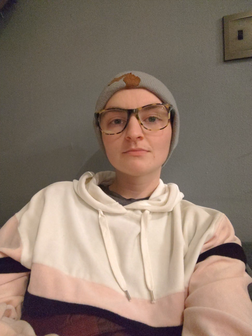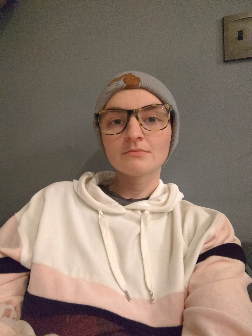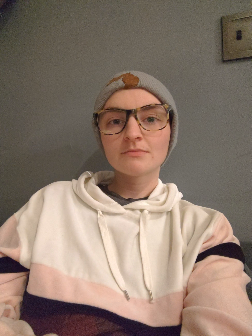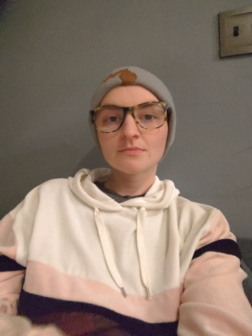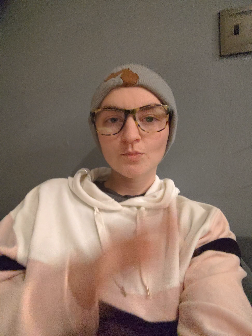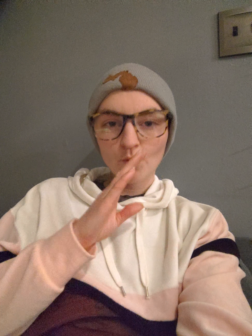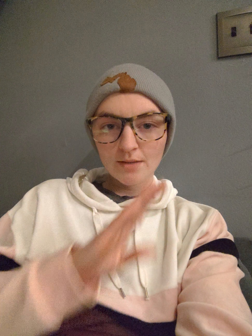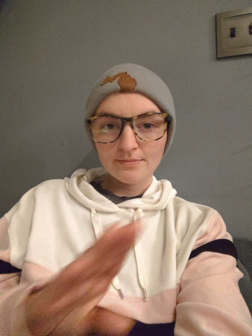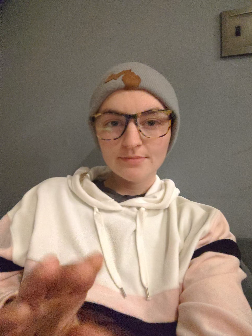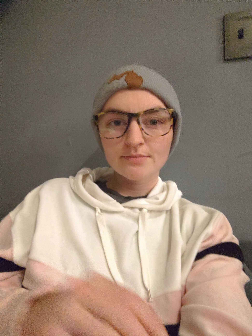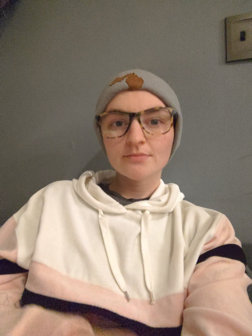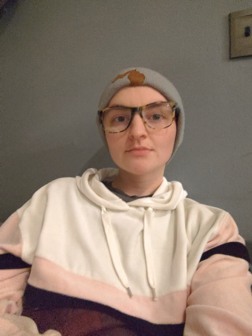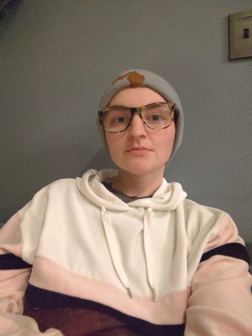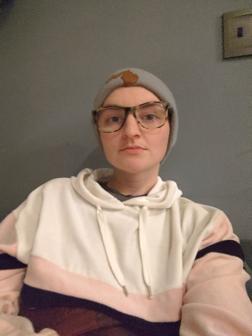quiet